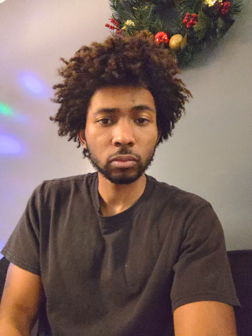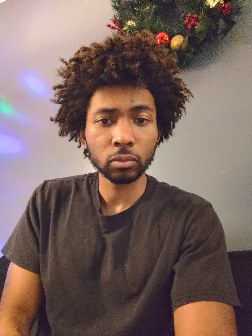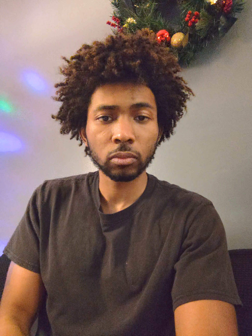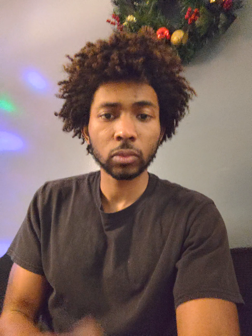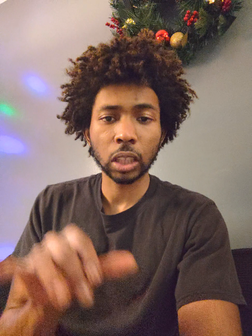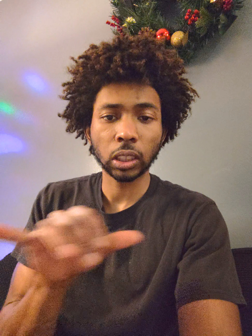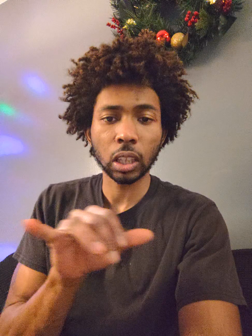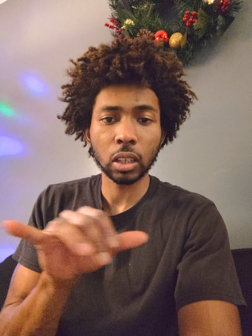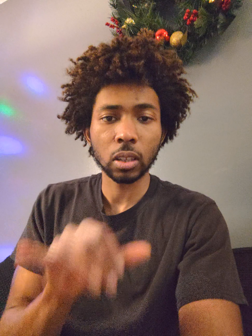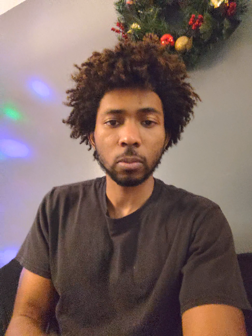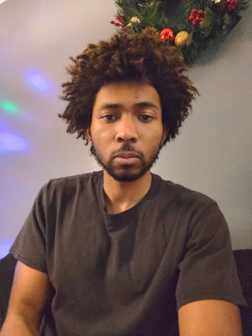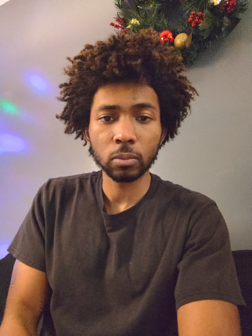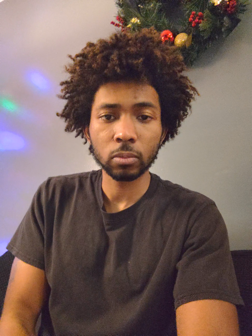same